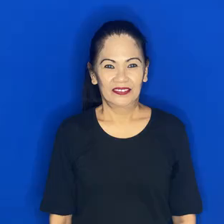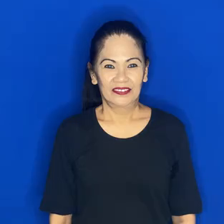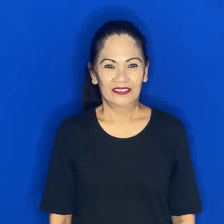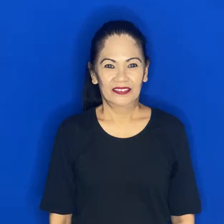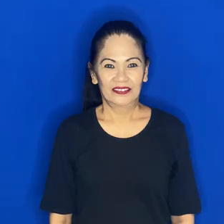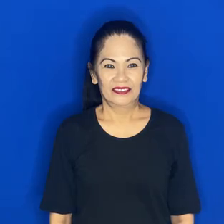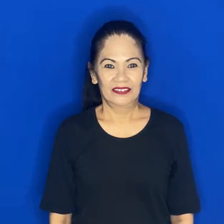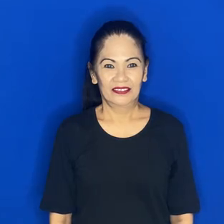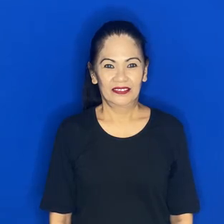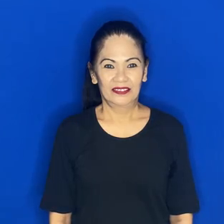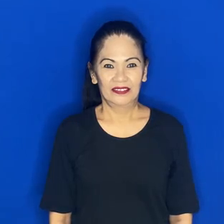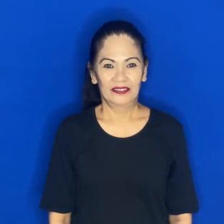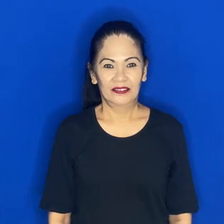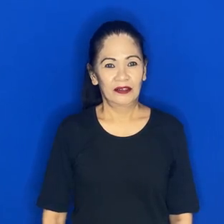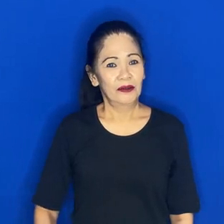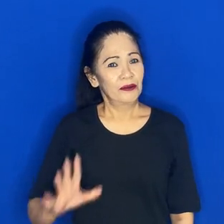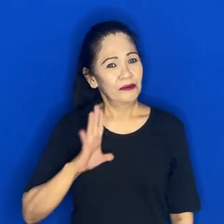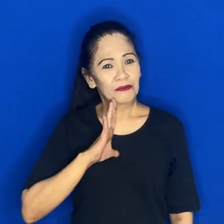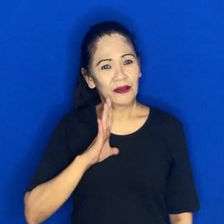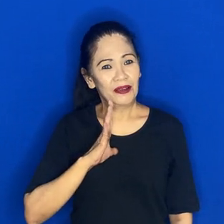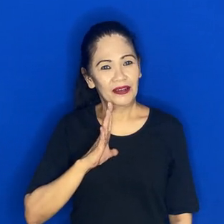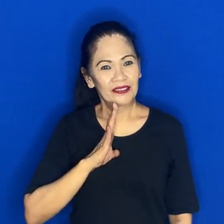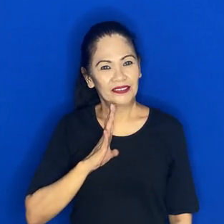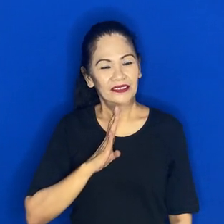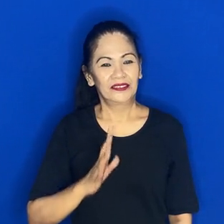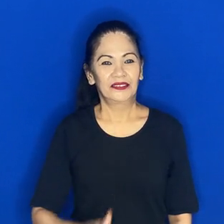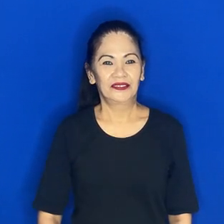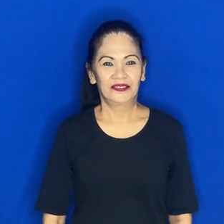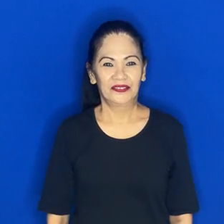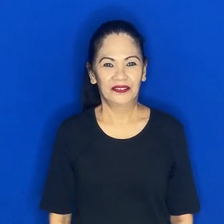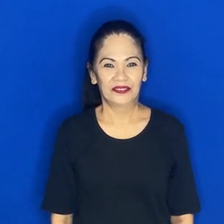im fine